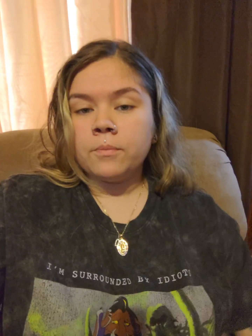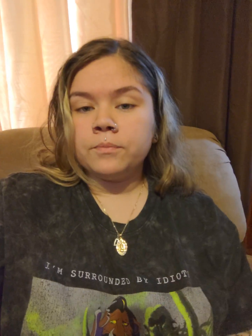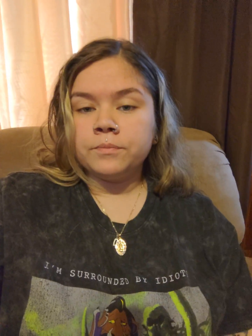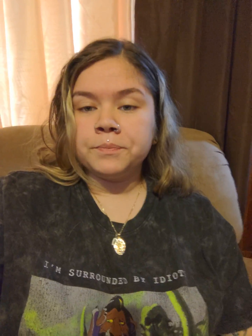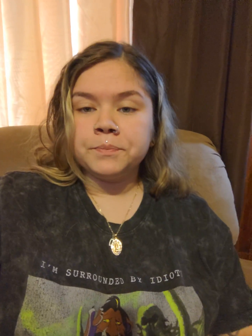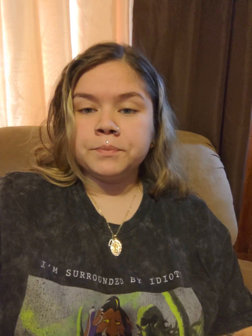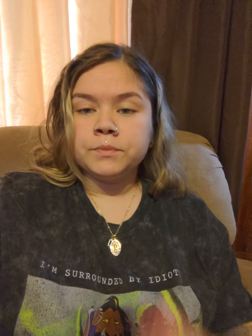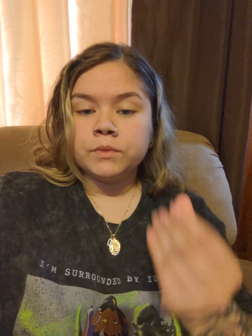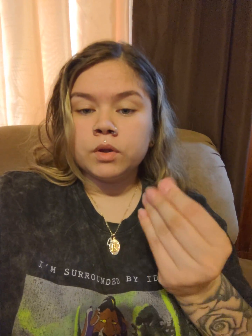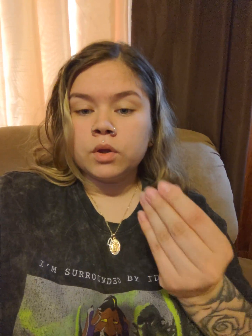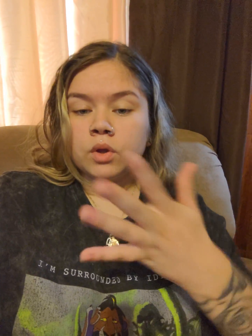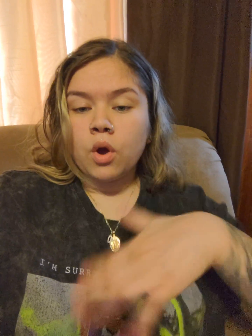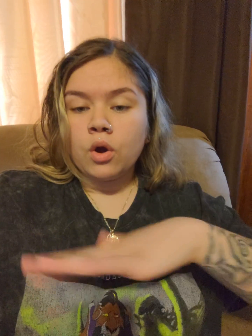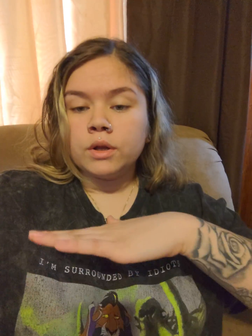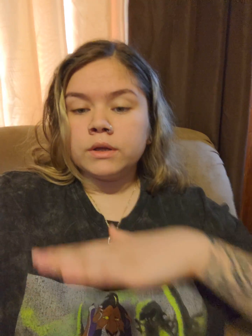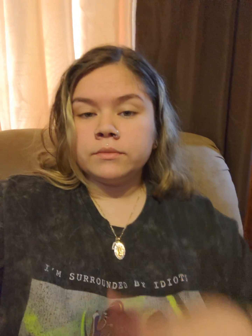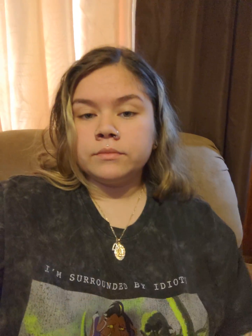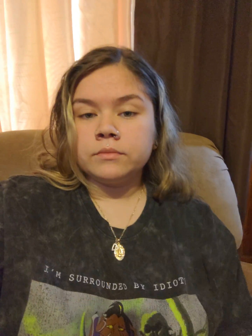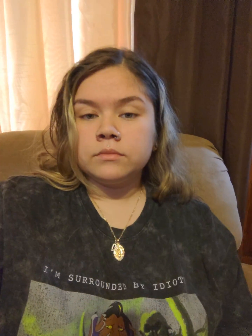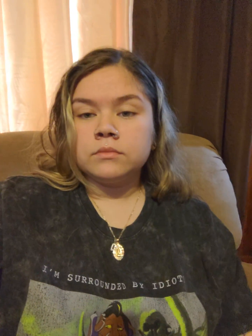garden